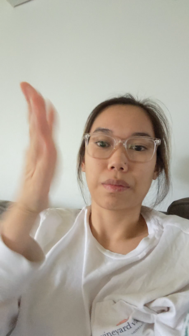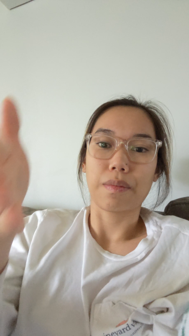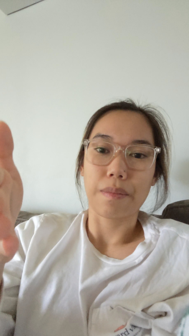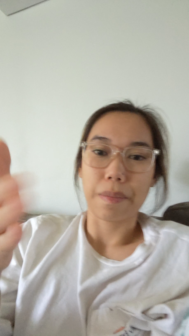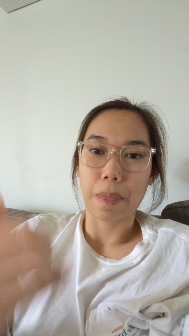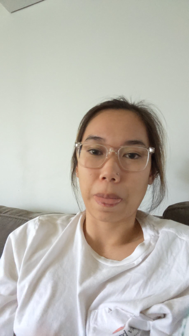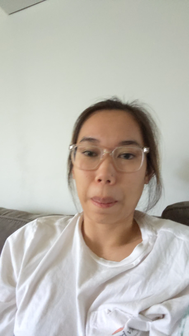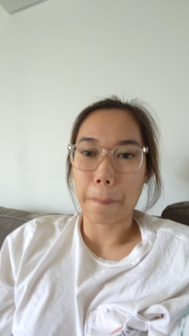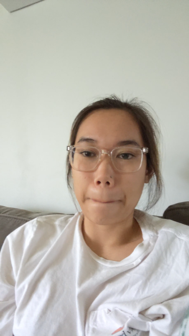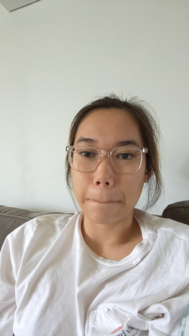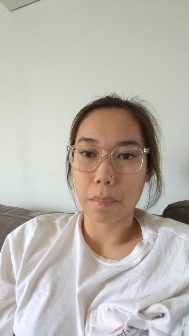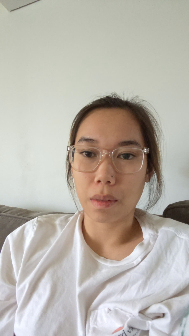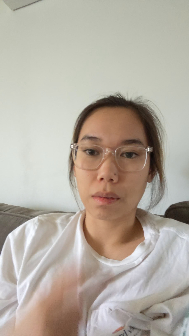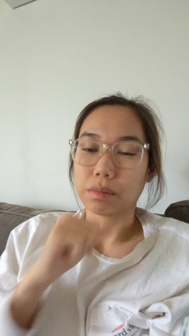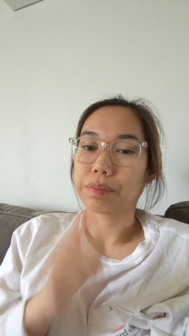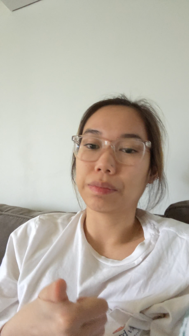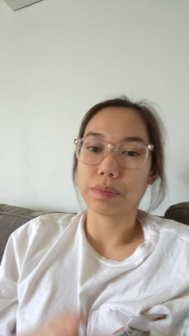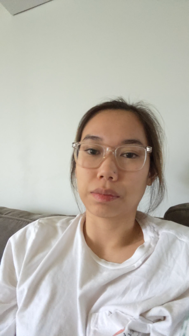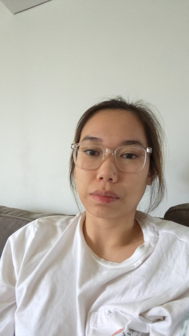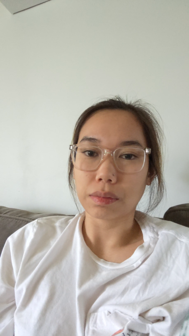don't